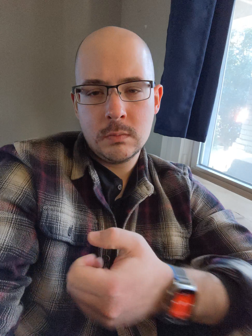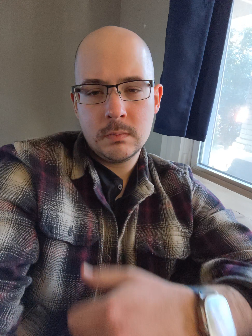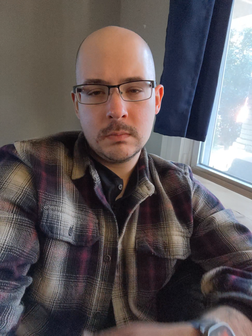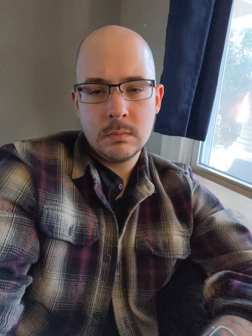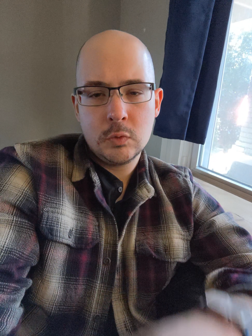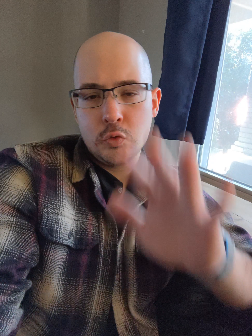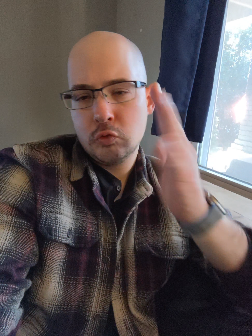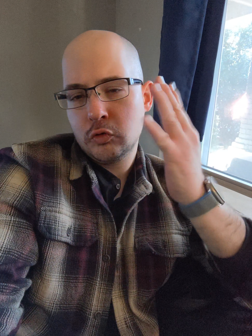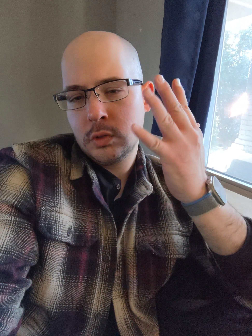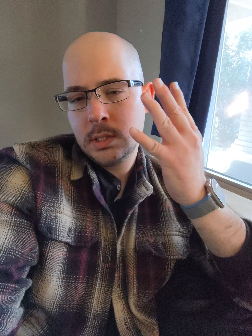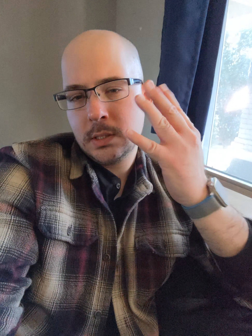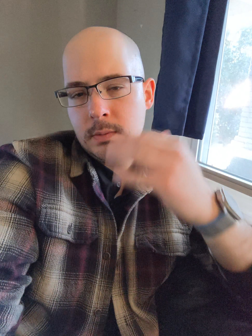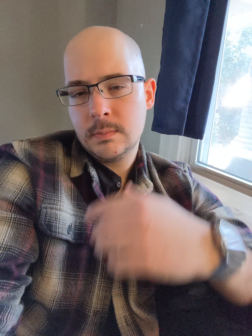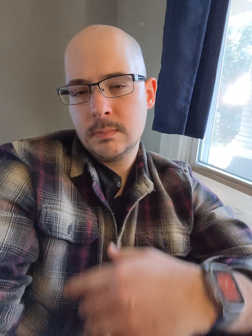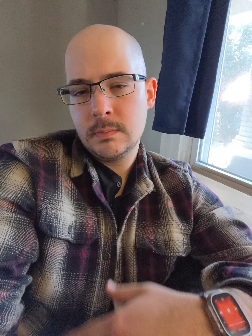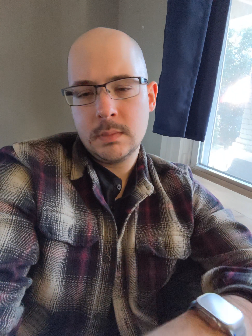tree